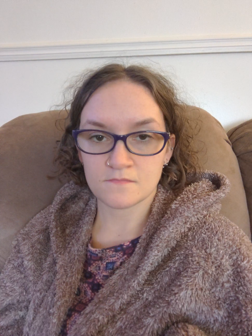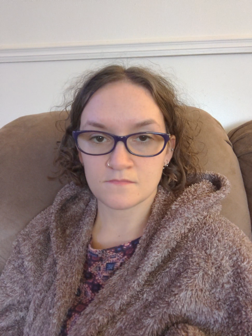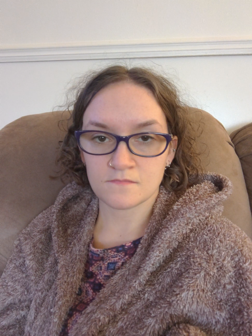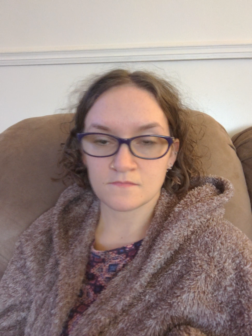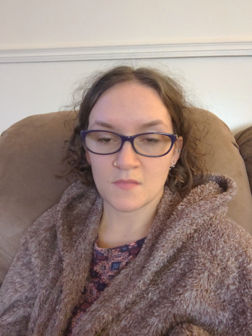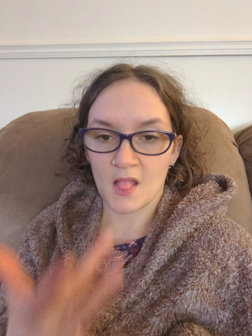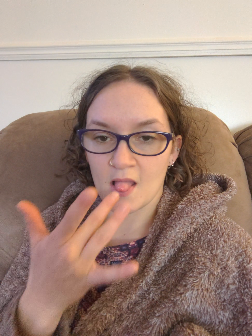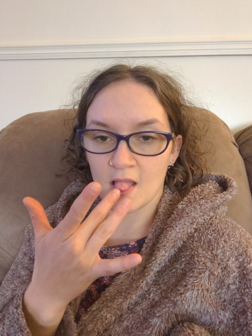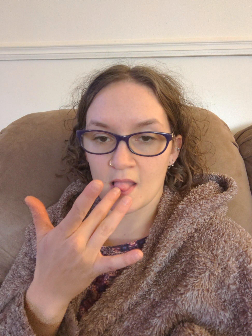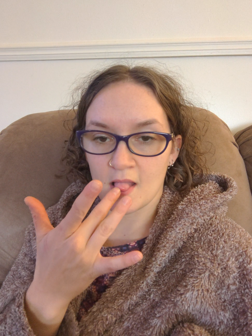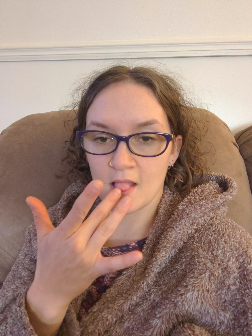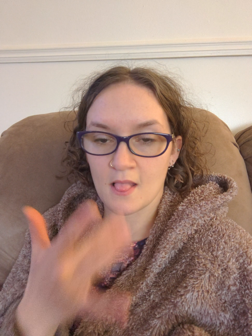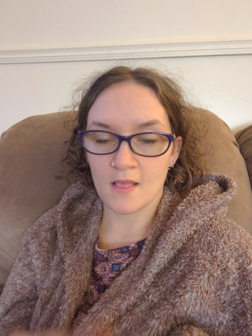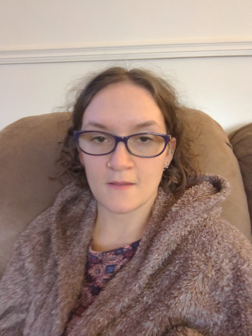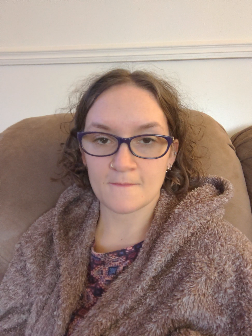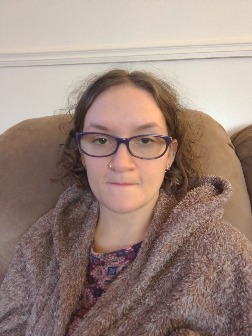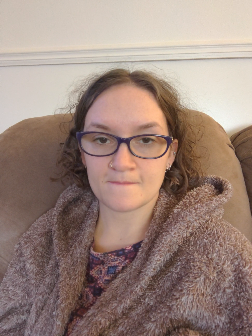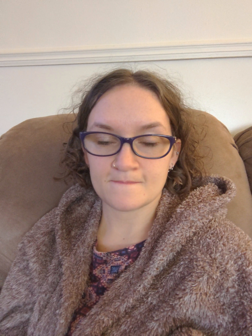taste